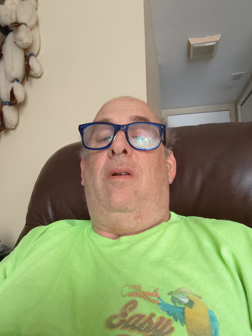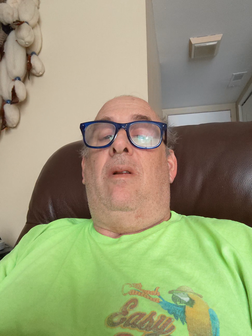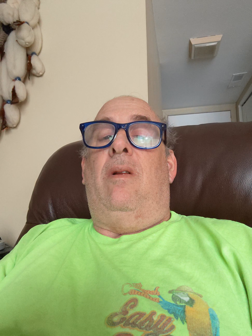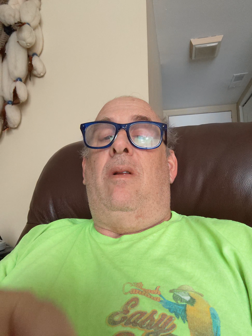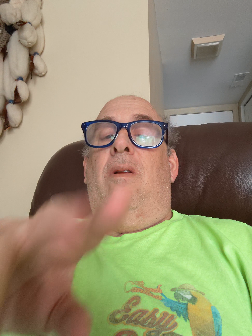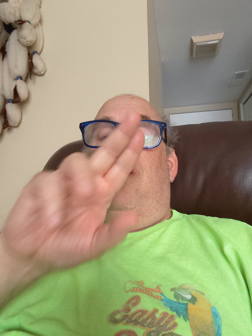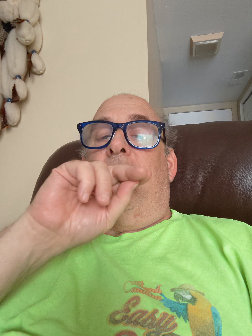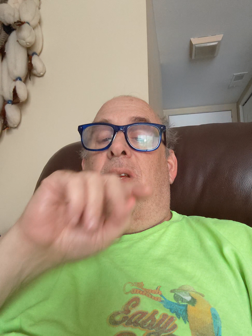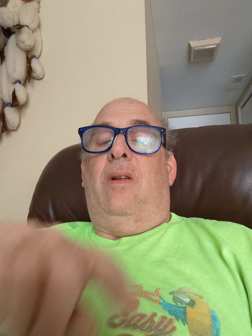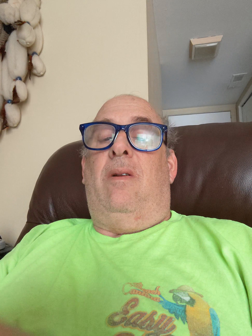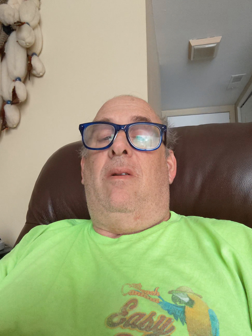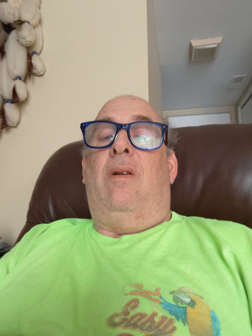duck